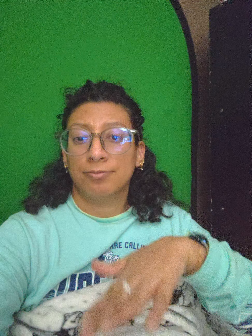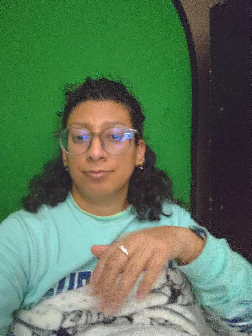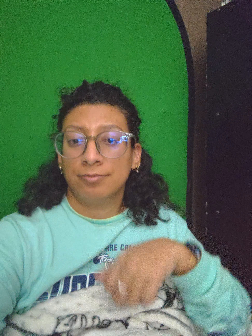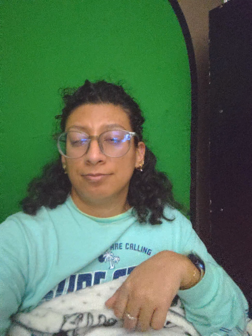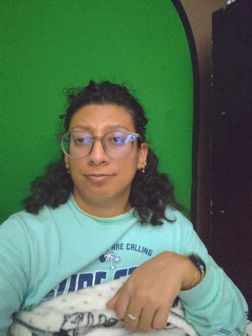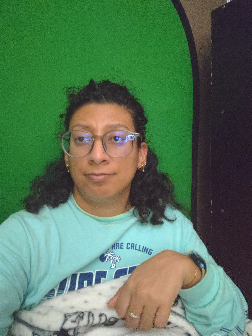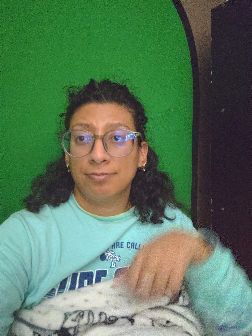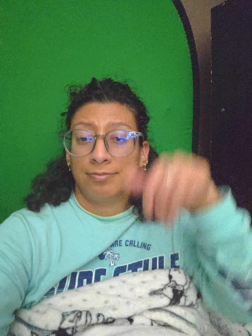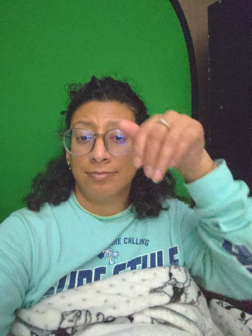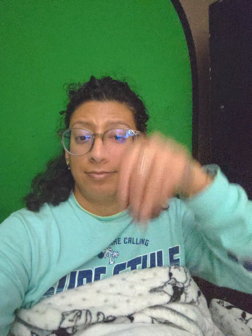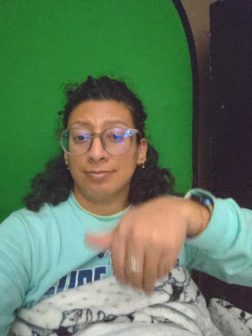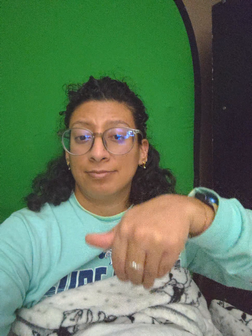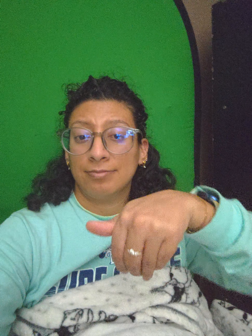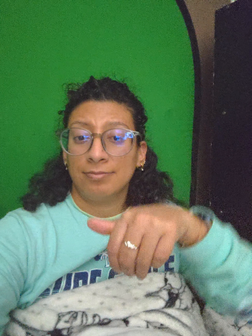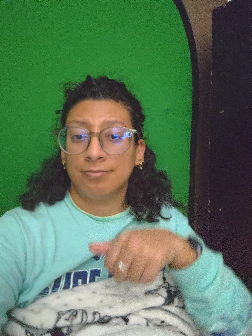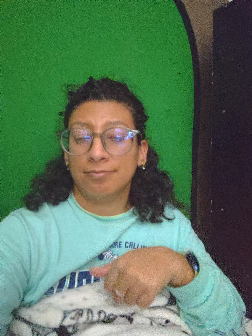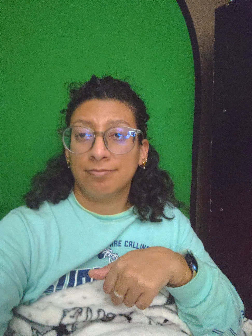night